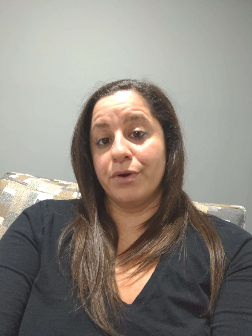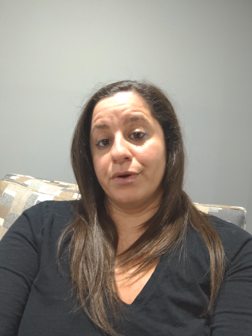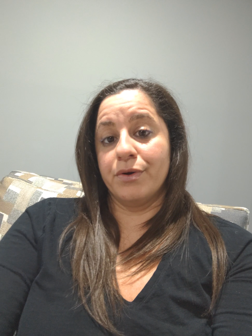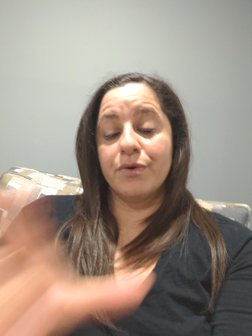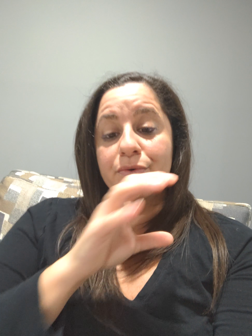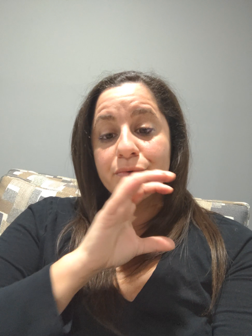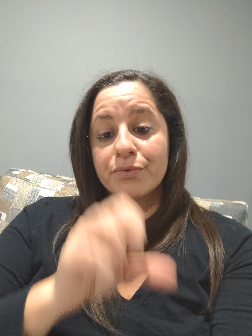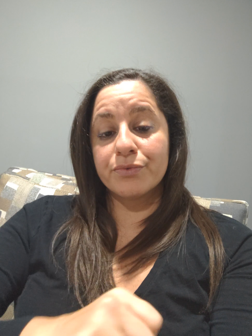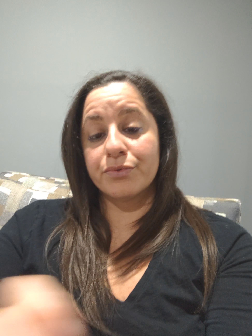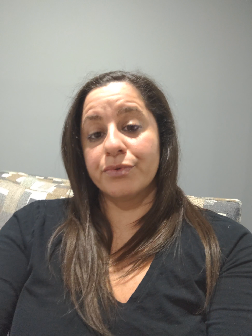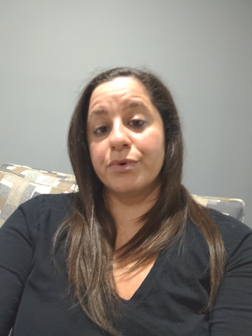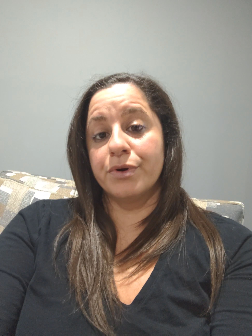old